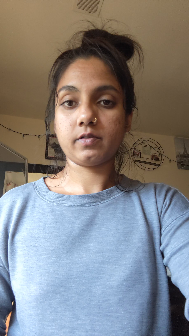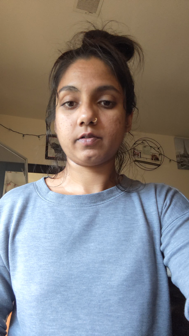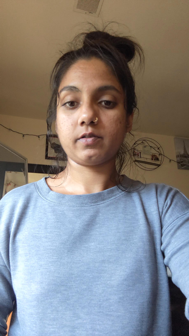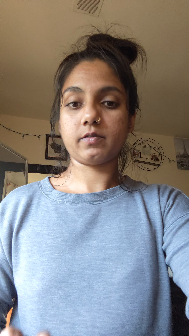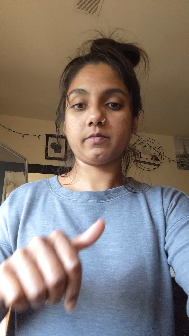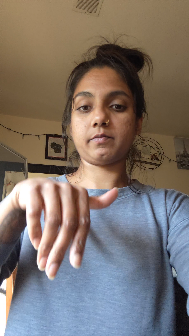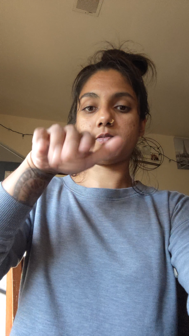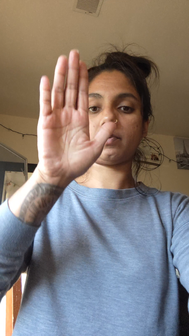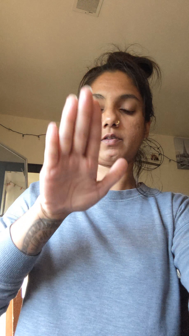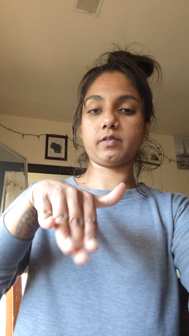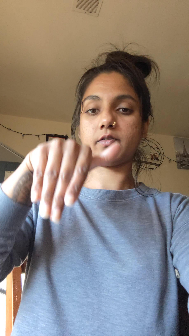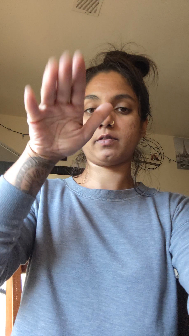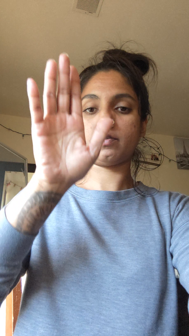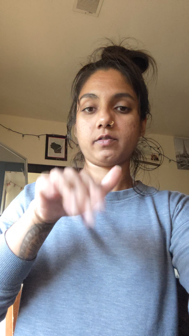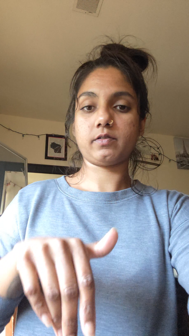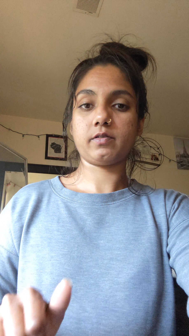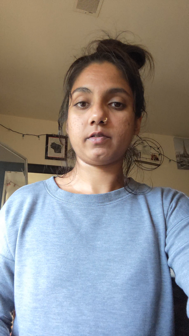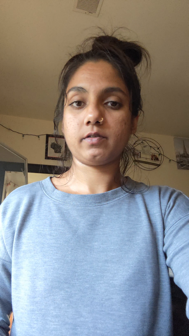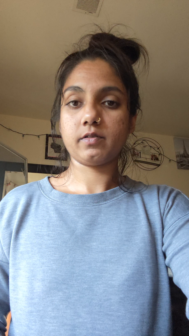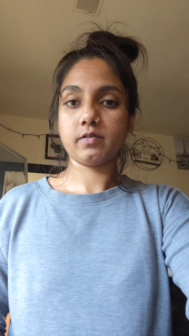paint